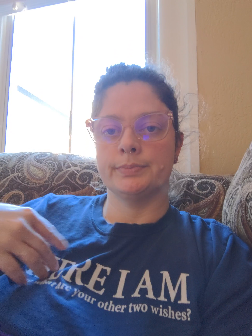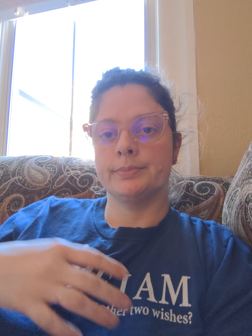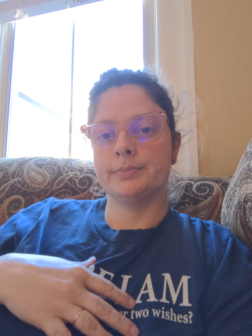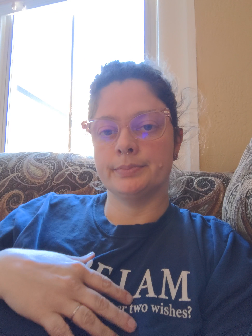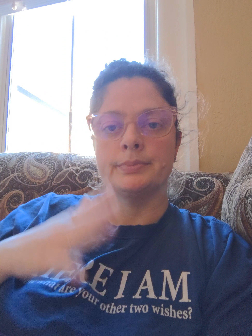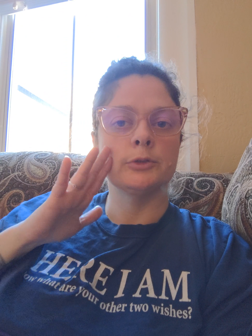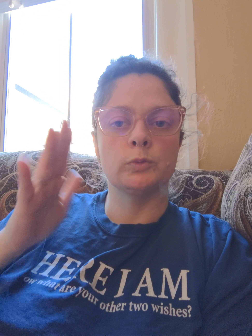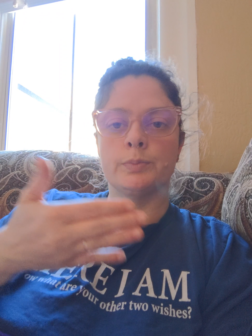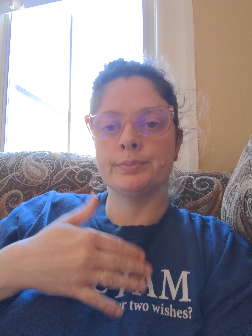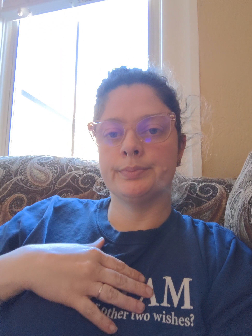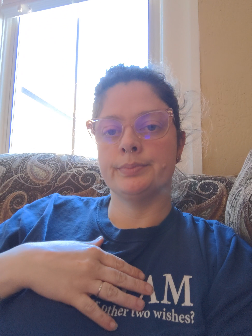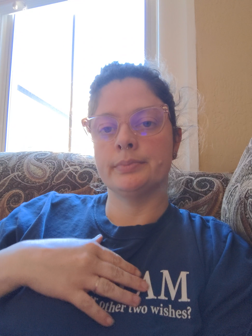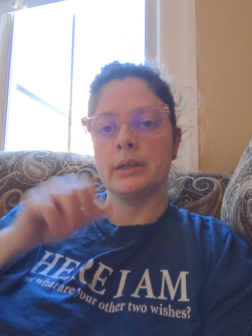bedroom